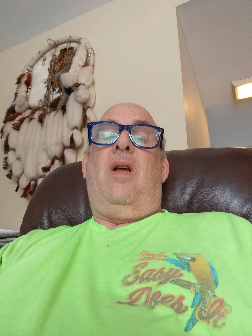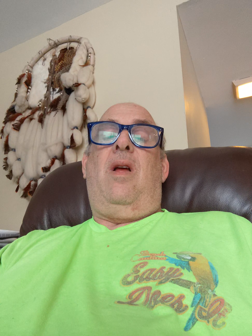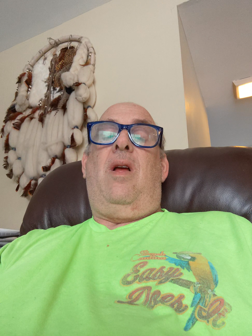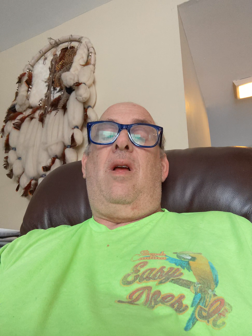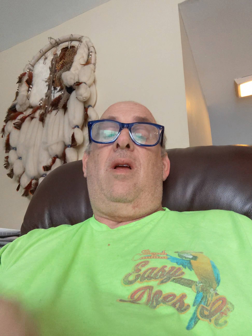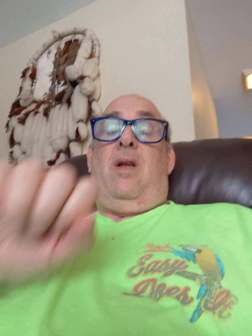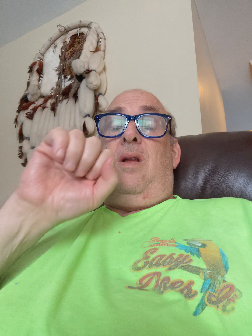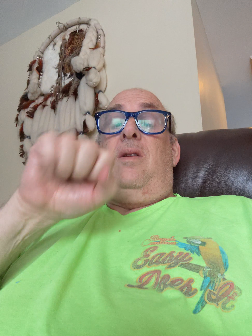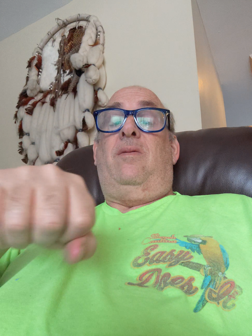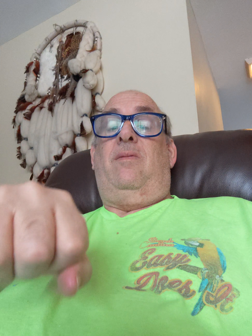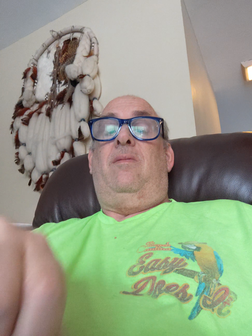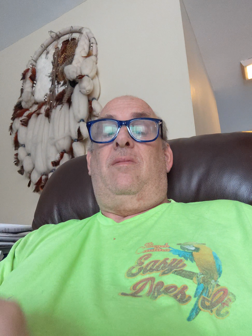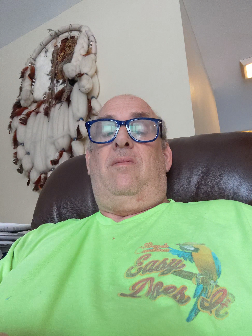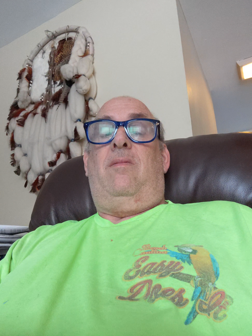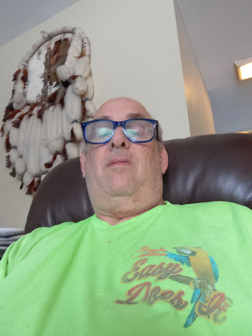can